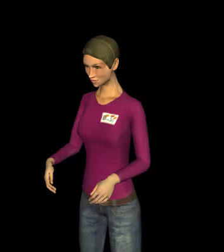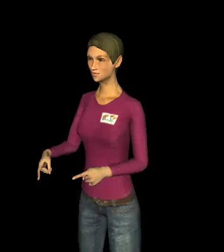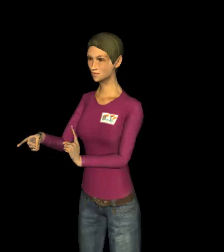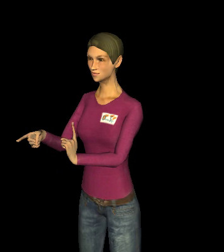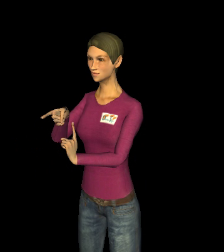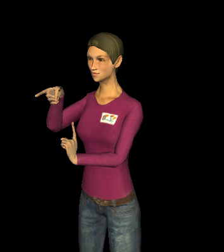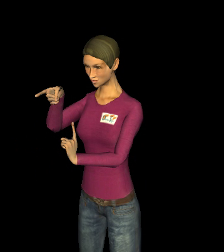أساسي